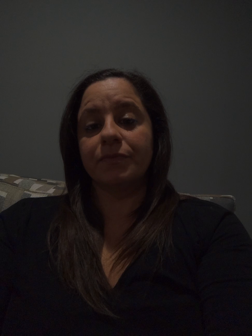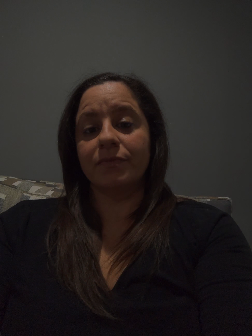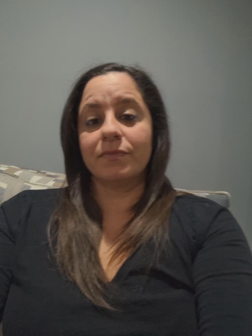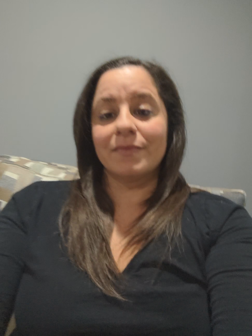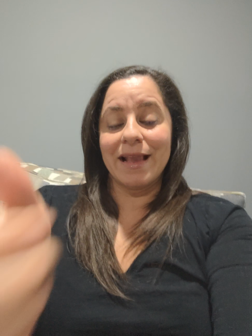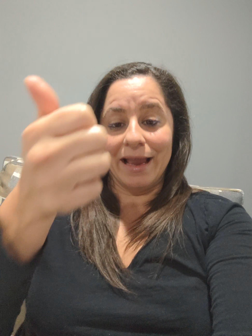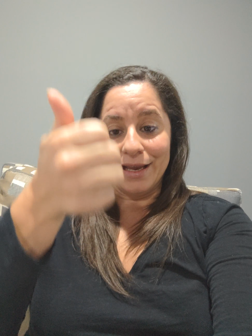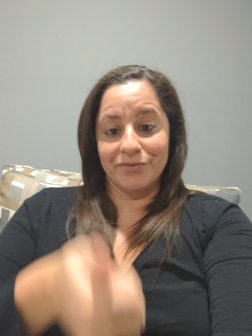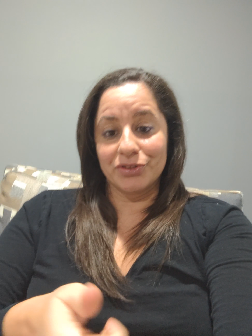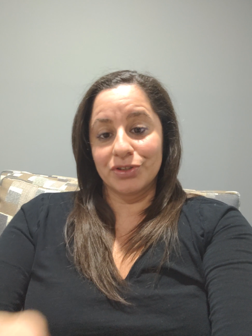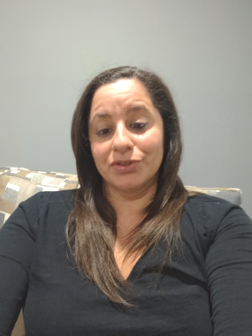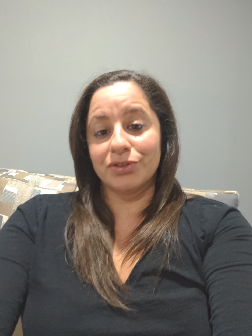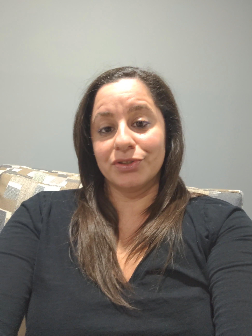every